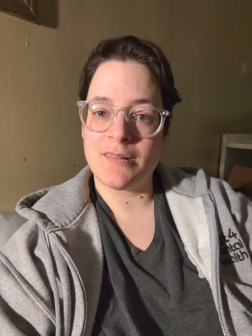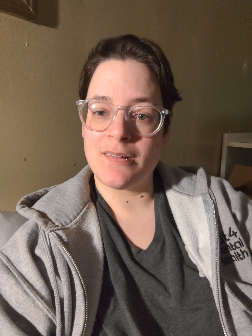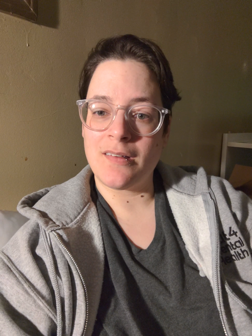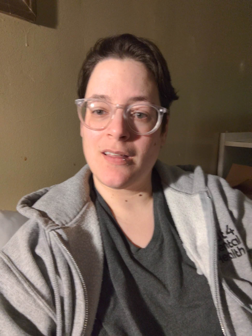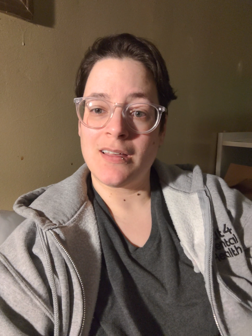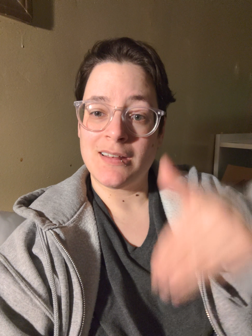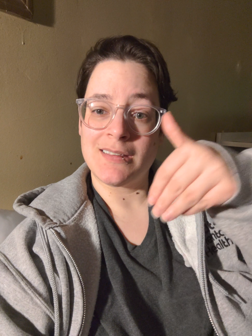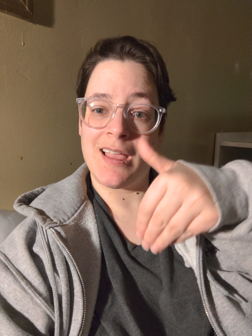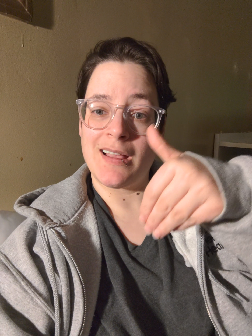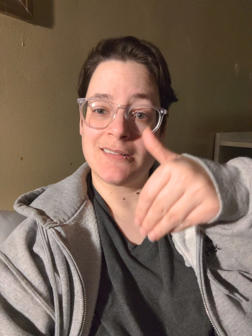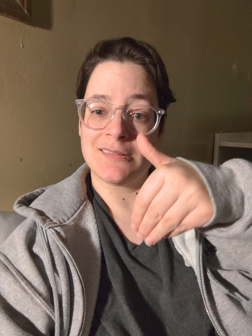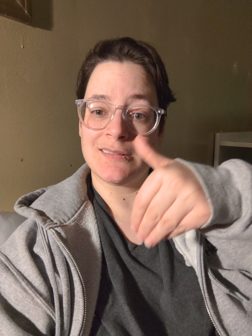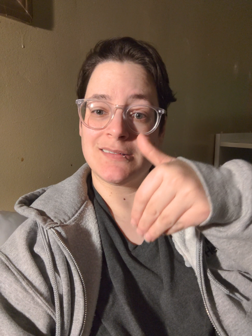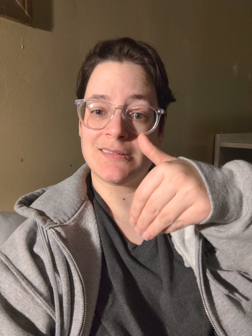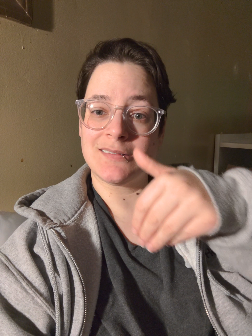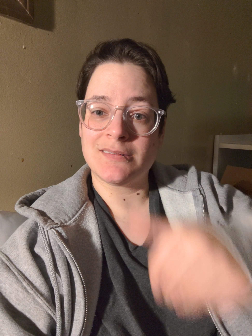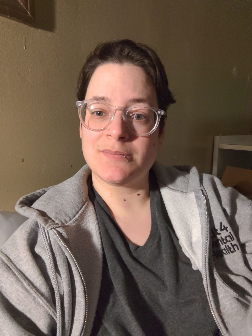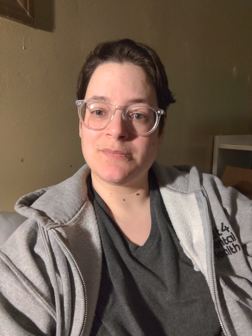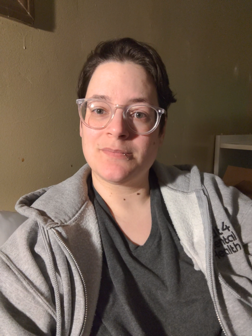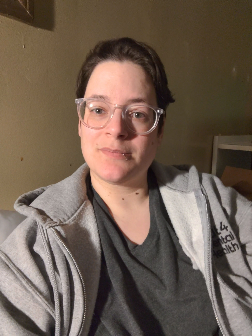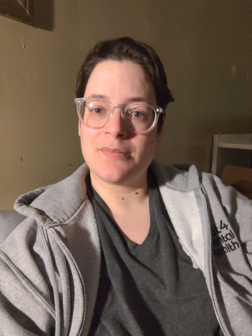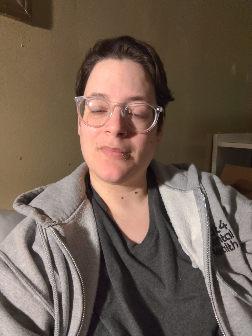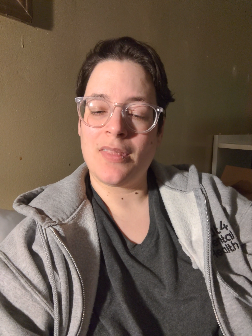night